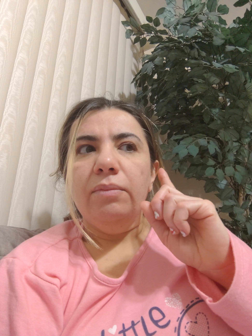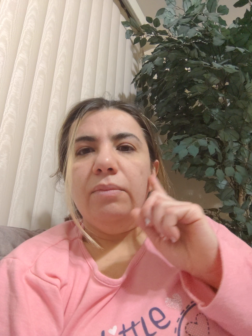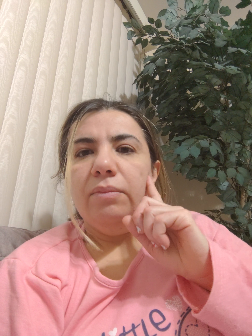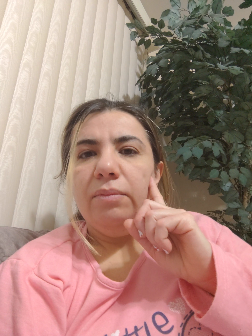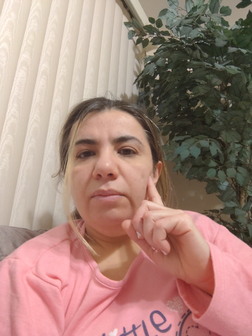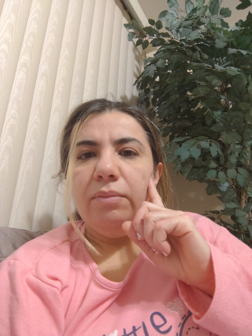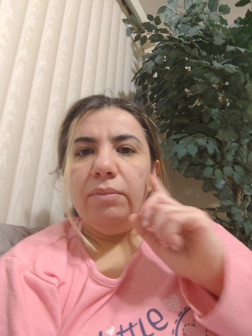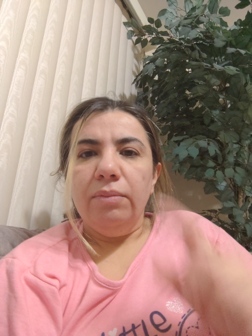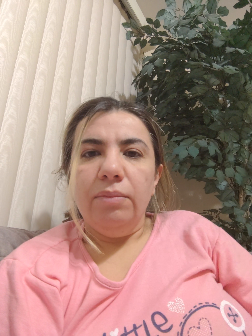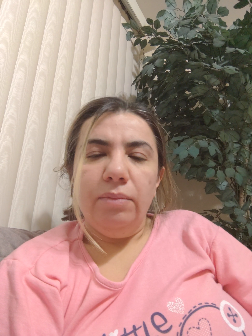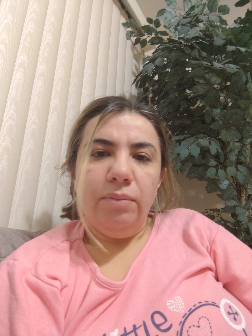chin